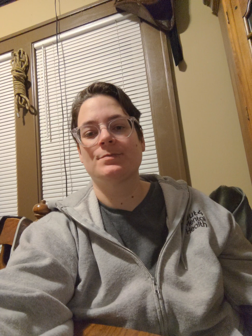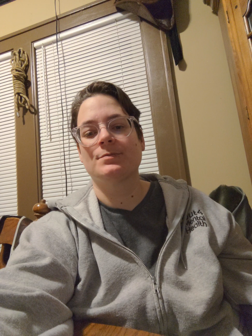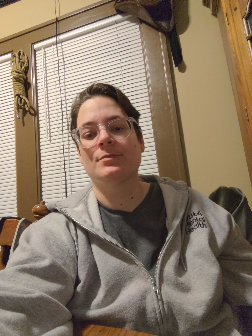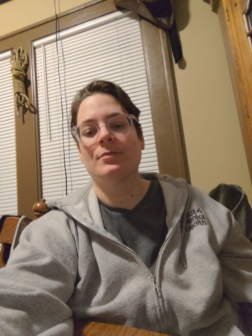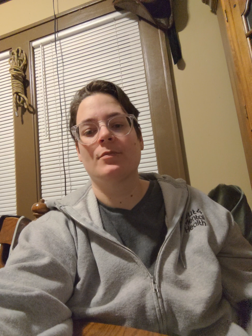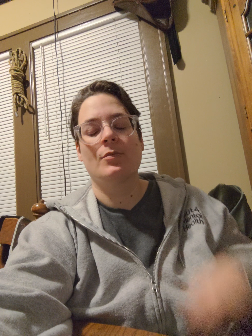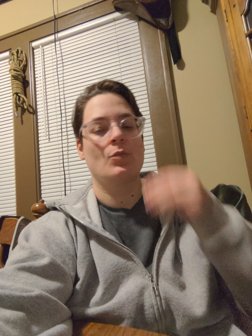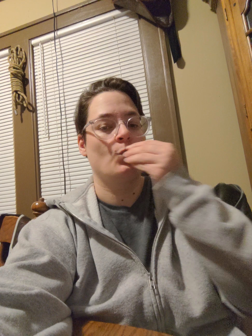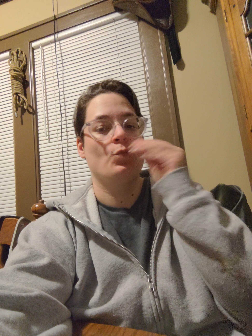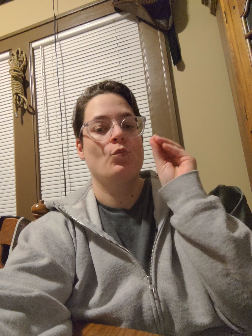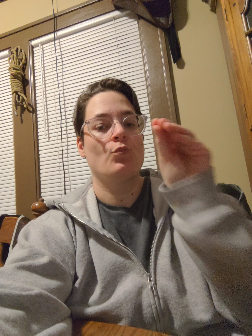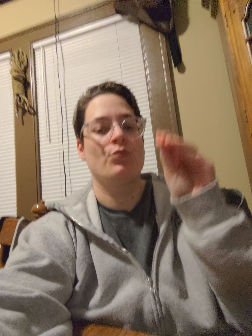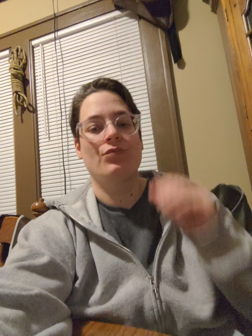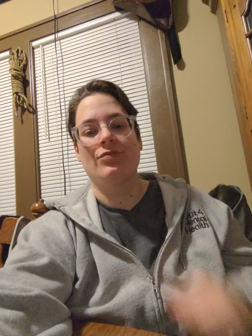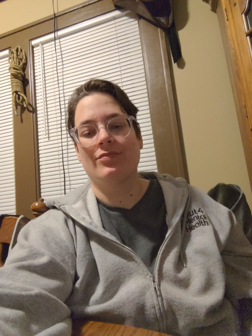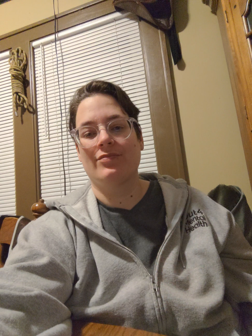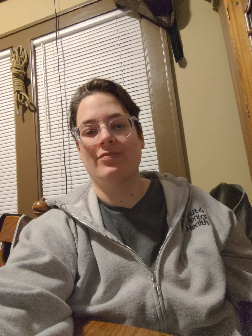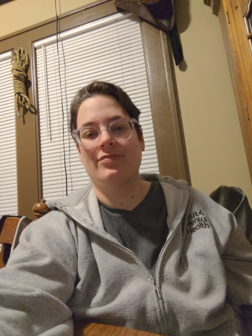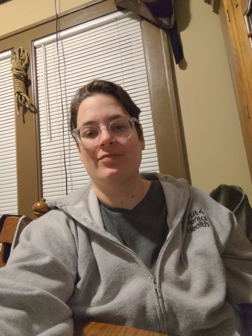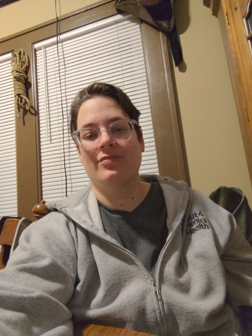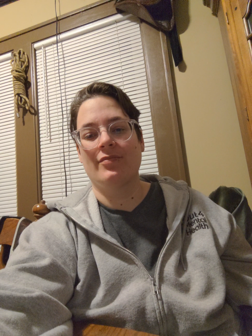kiss